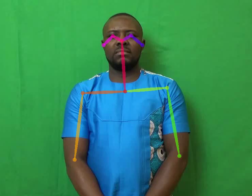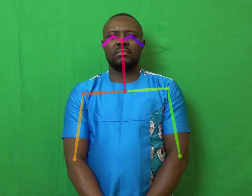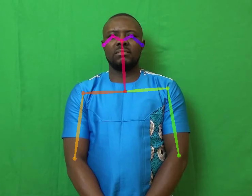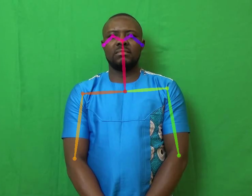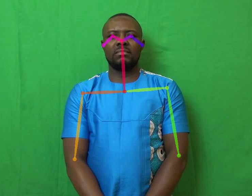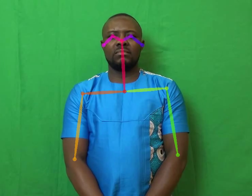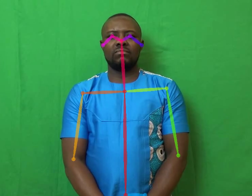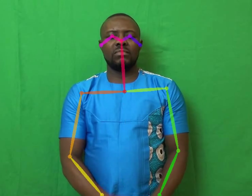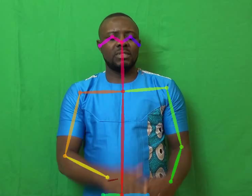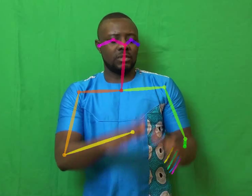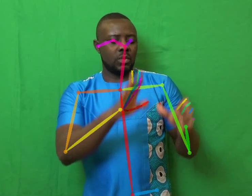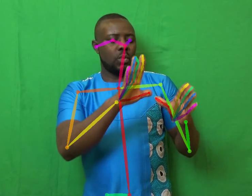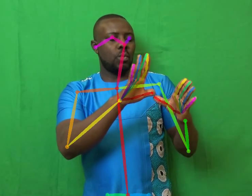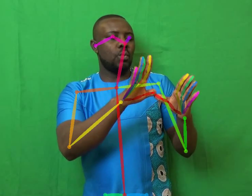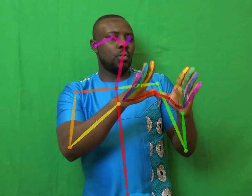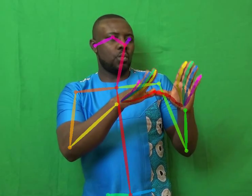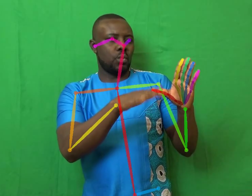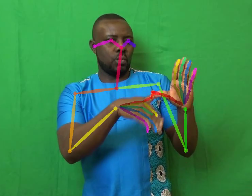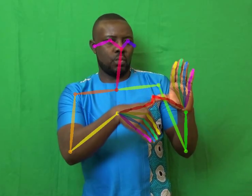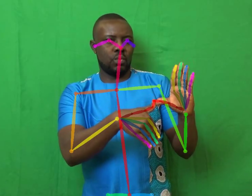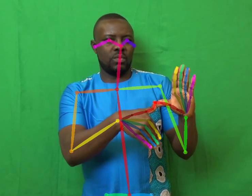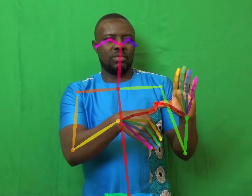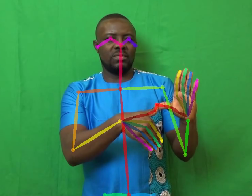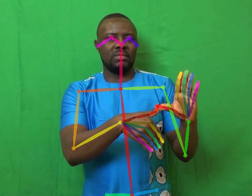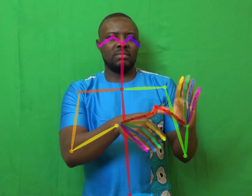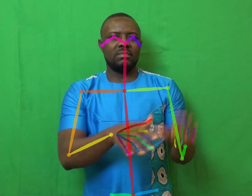convince